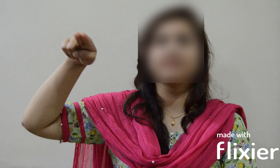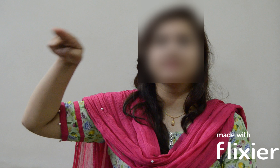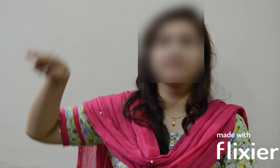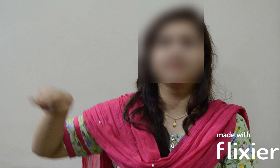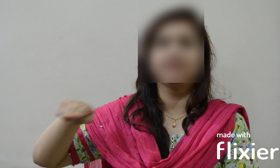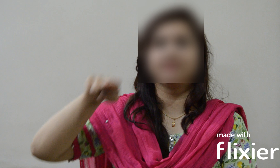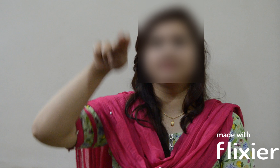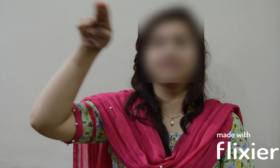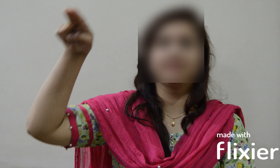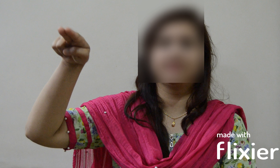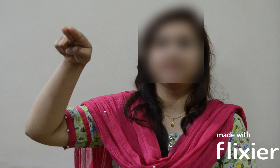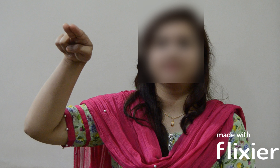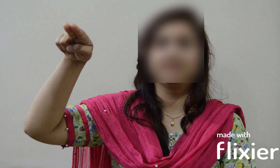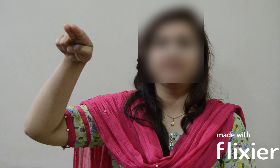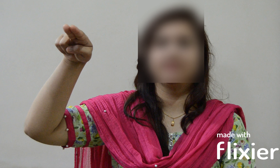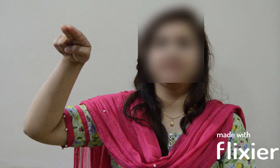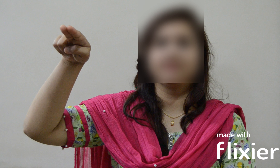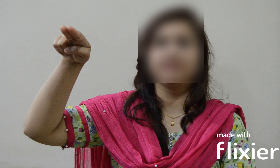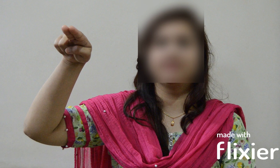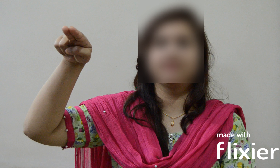ہ